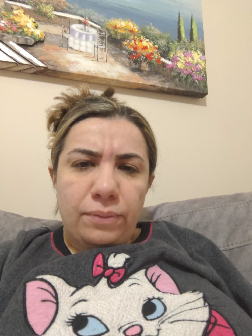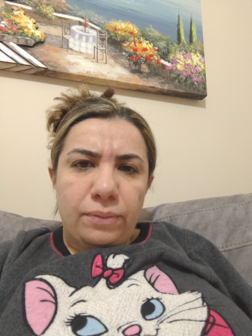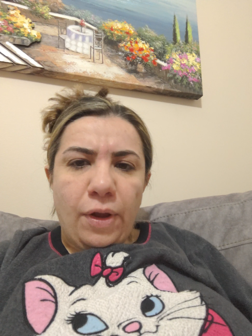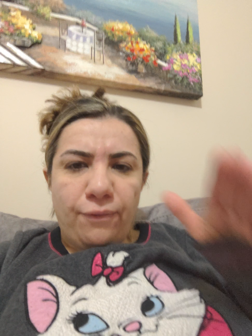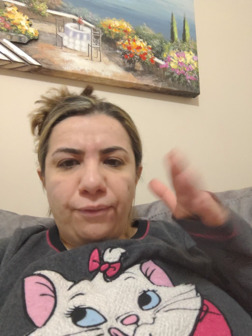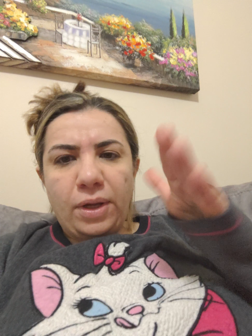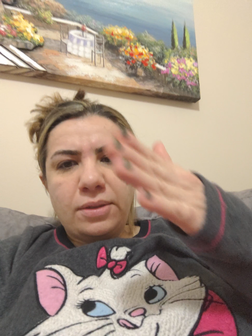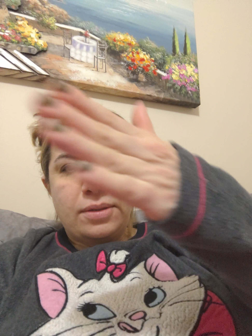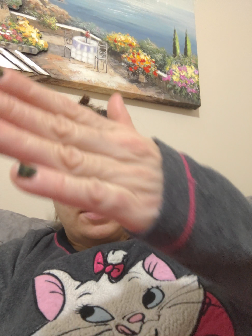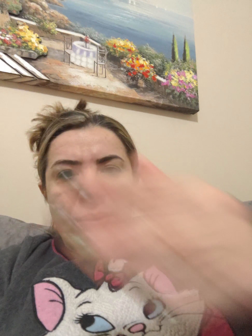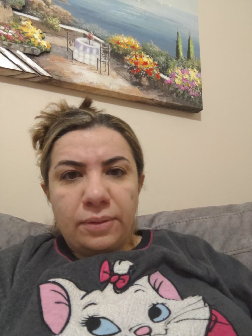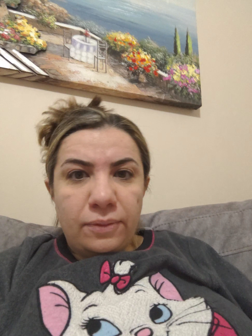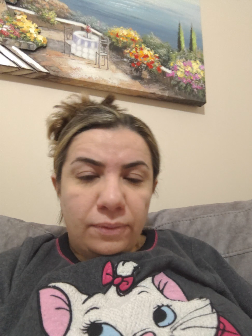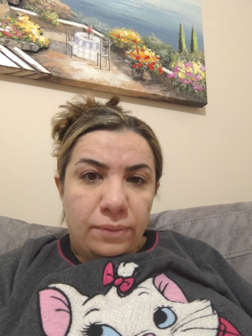fish